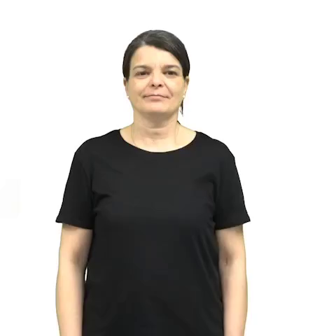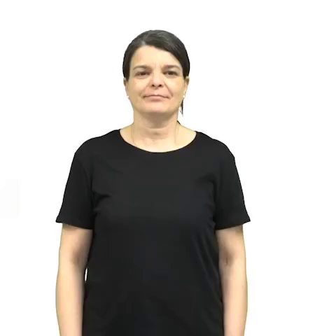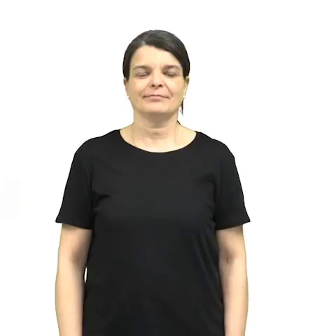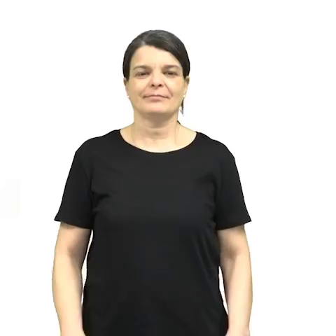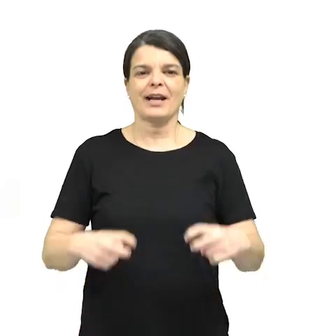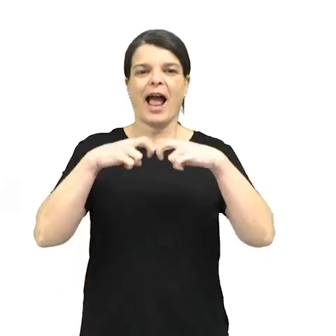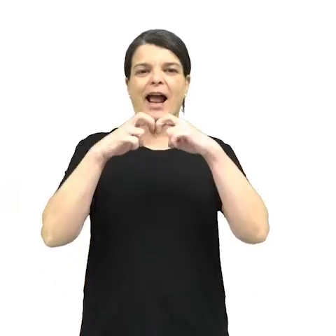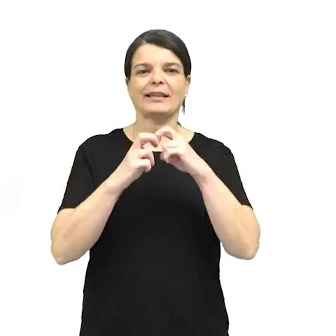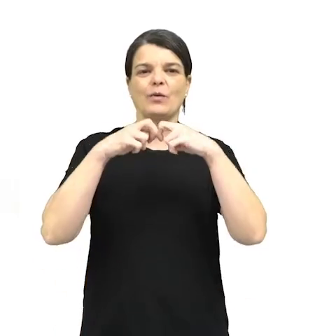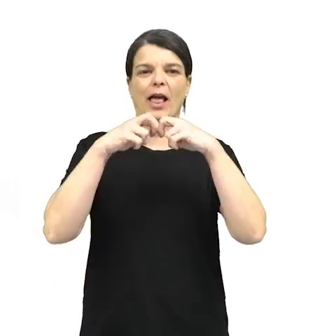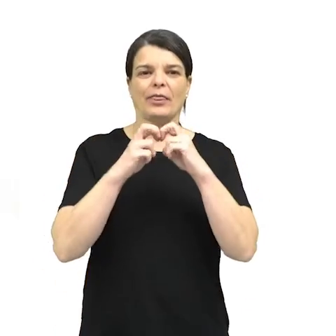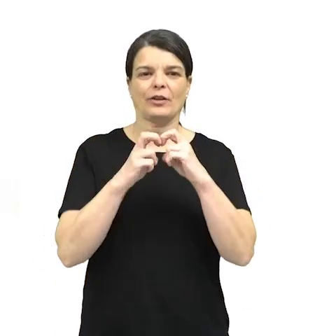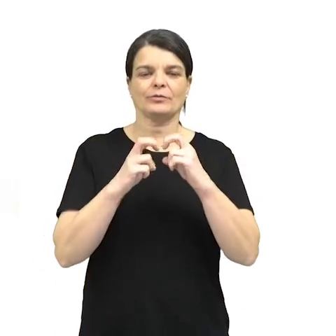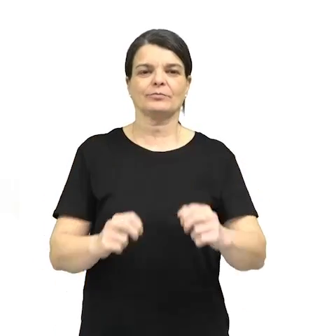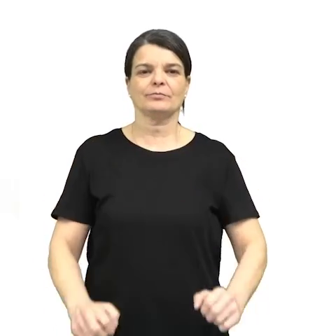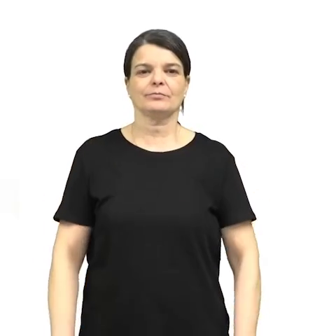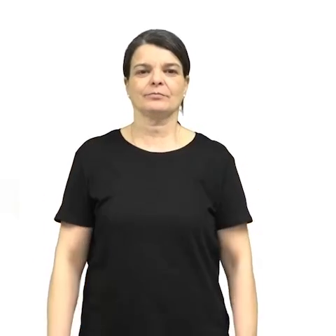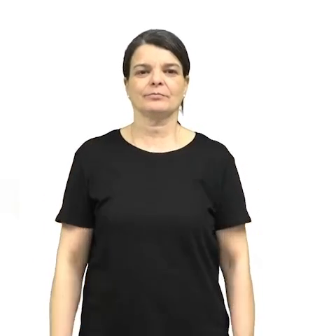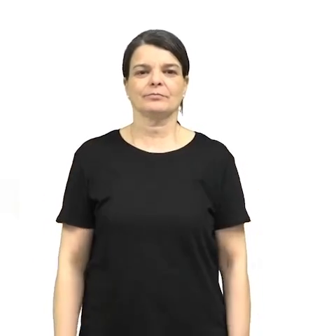articulacion